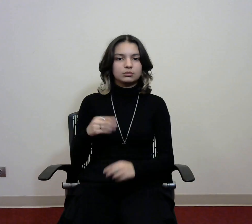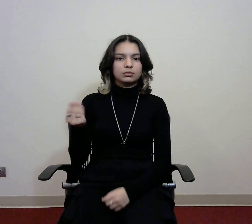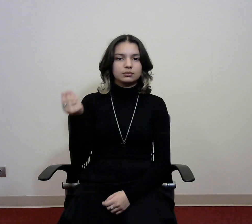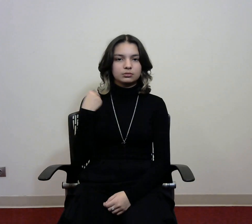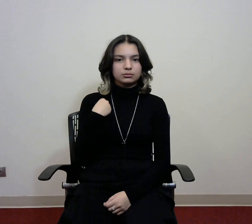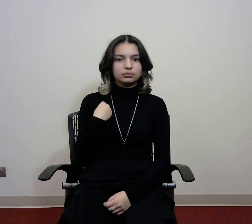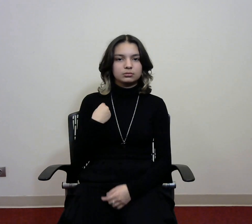vermək